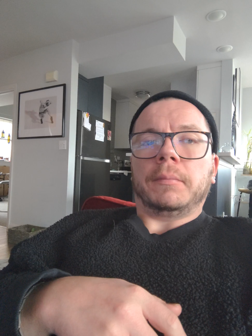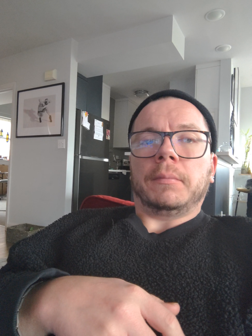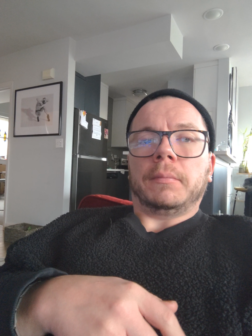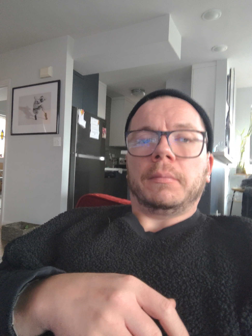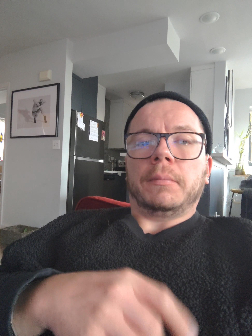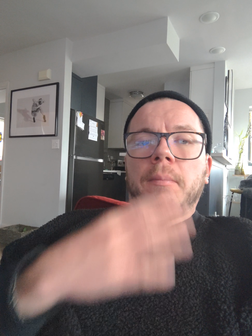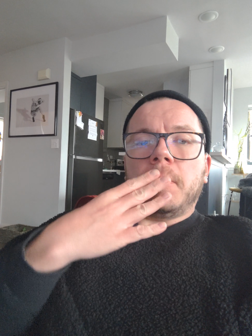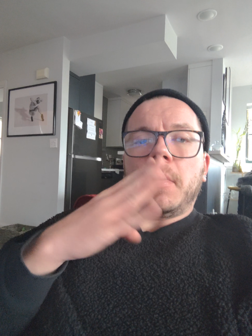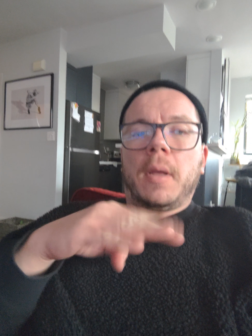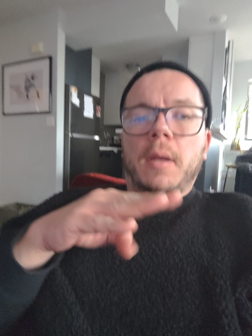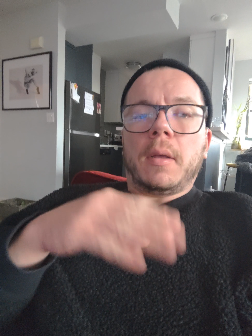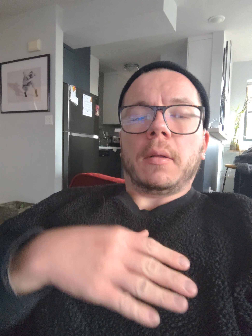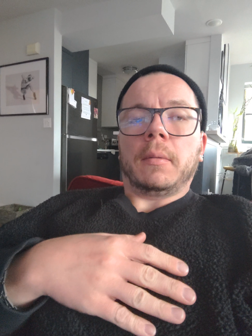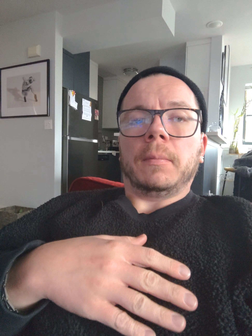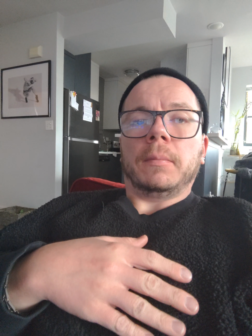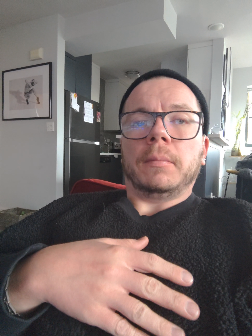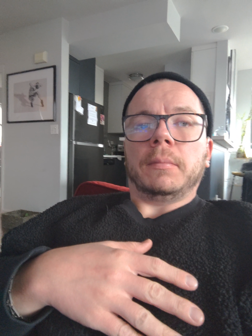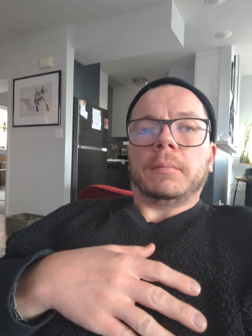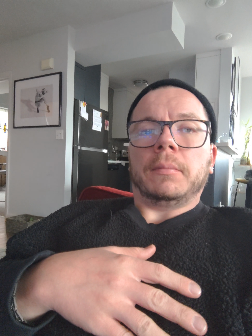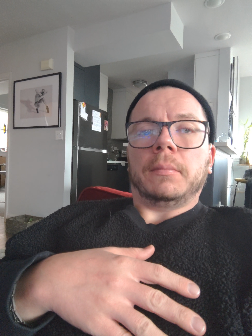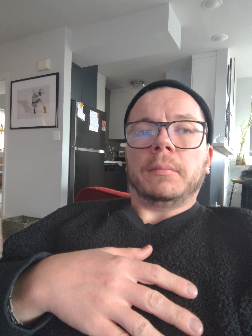bad